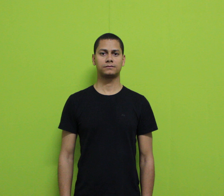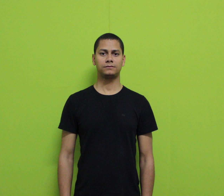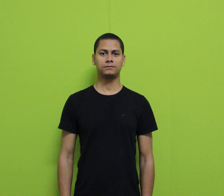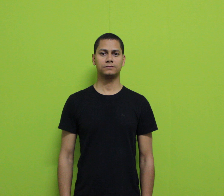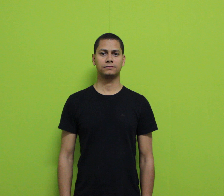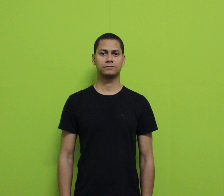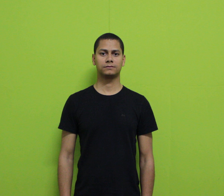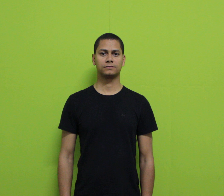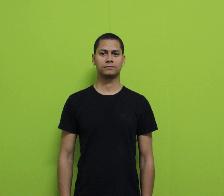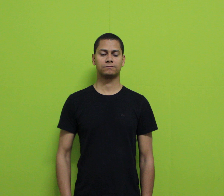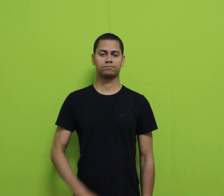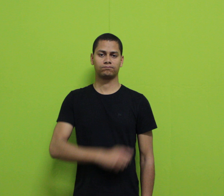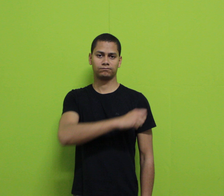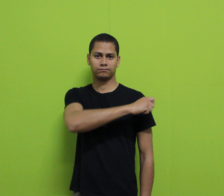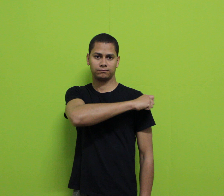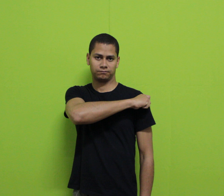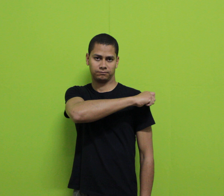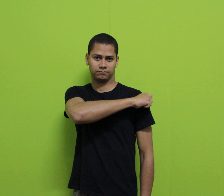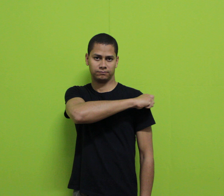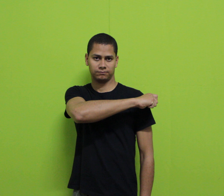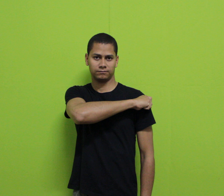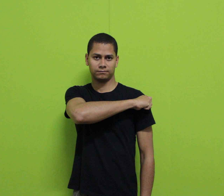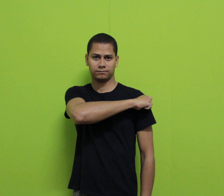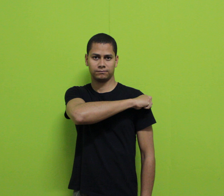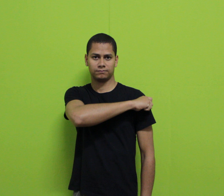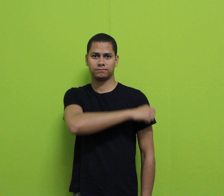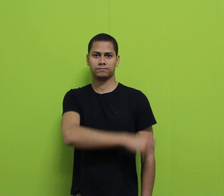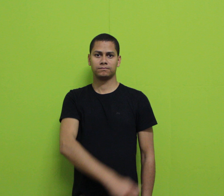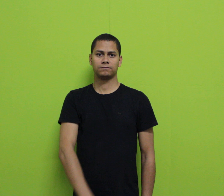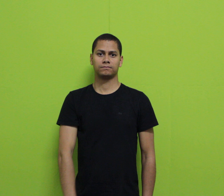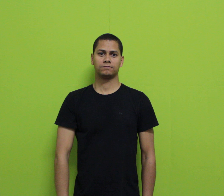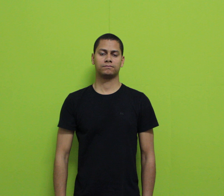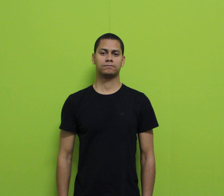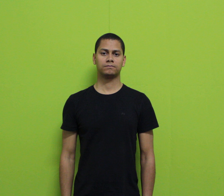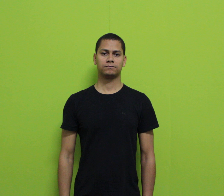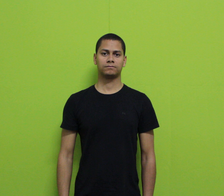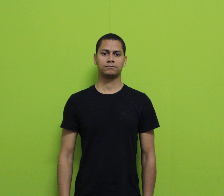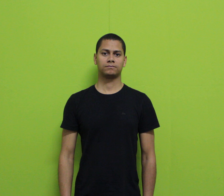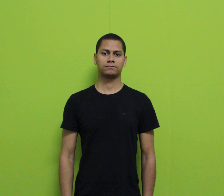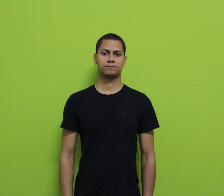aluno